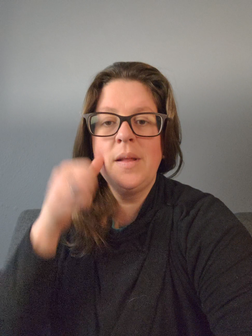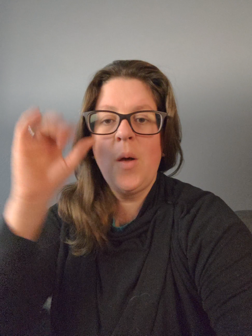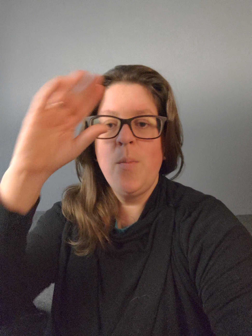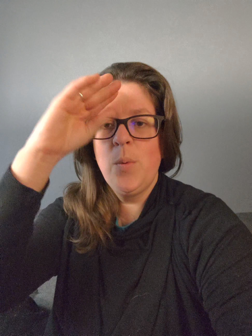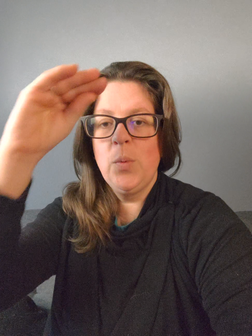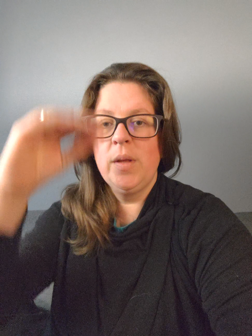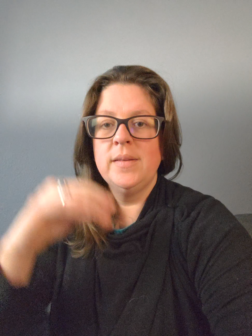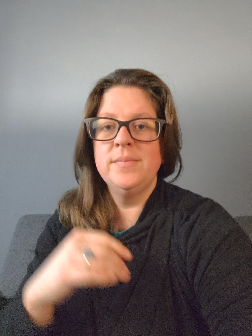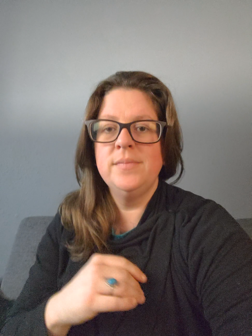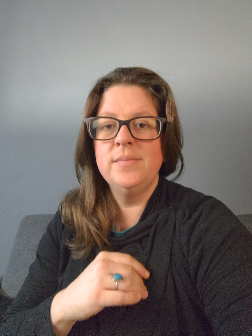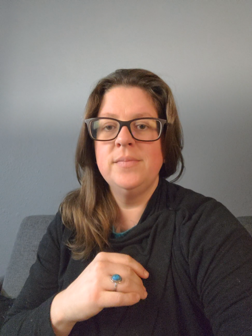cowboy